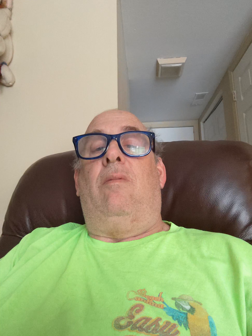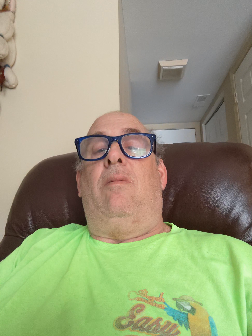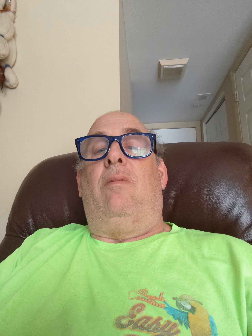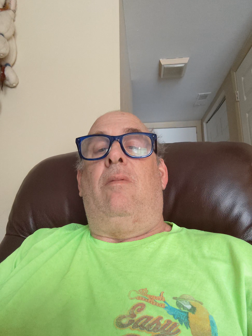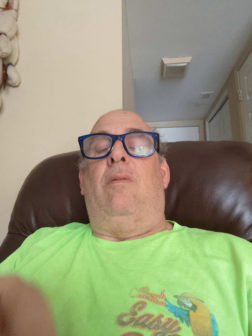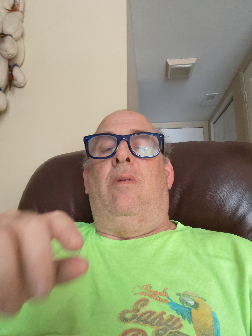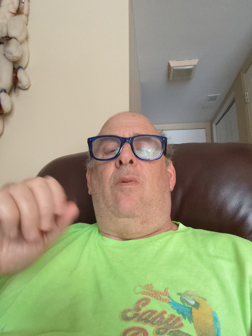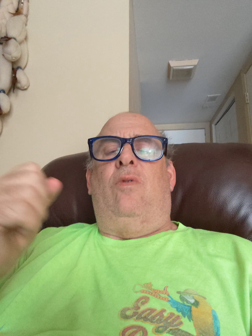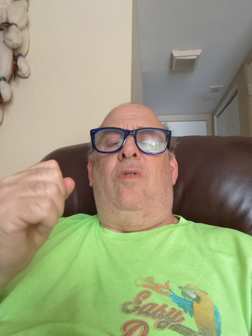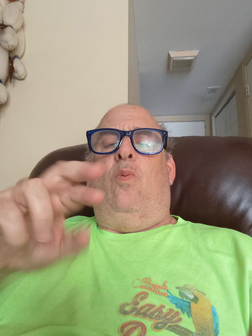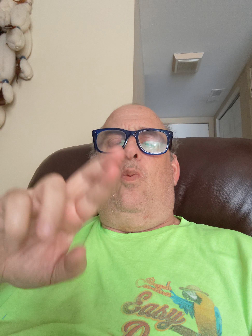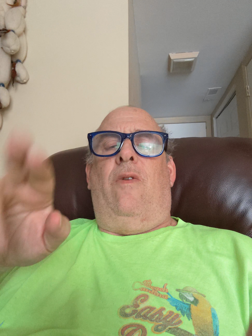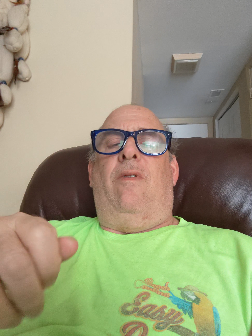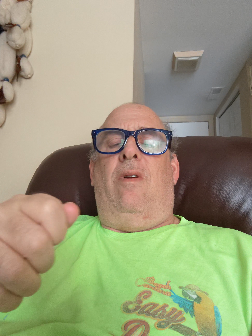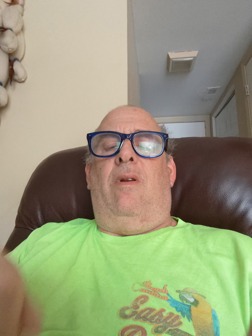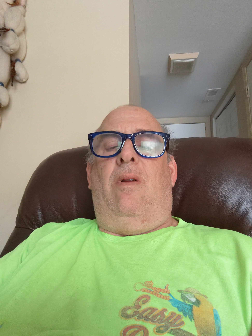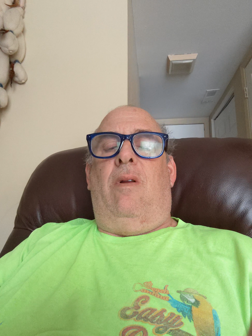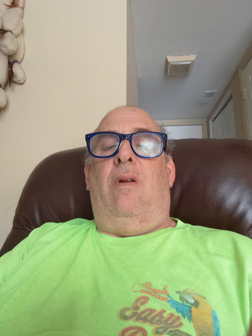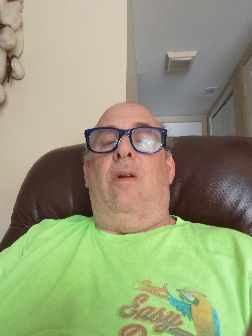refrigerator